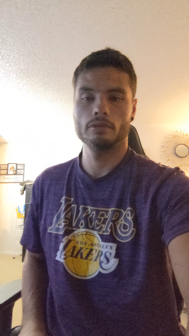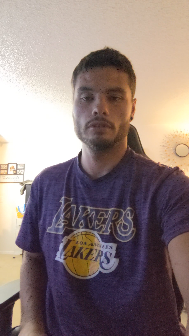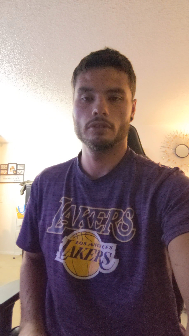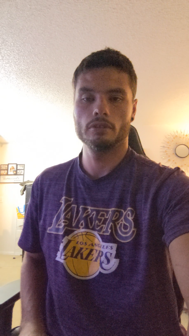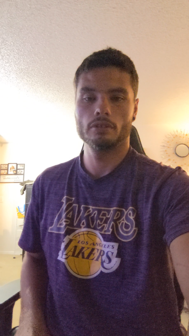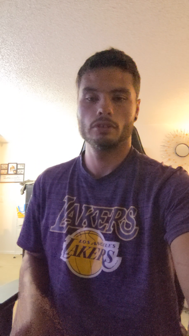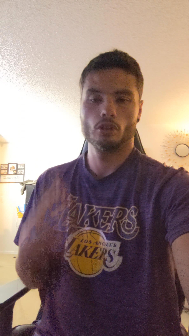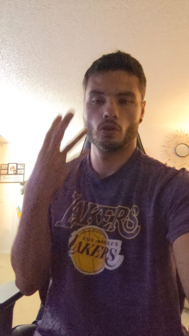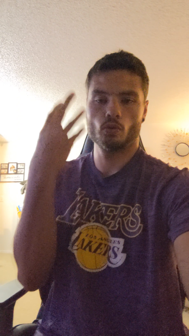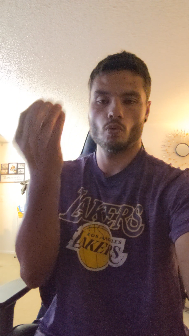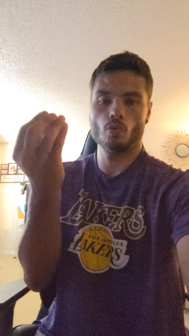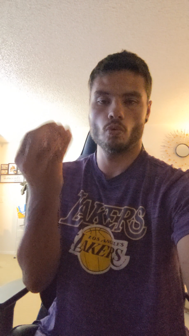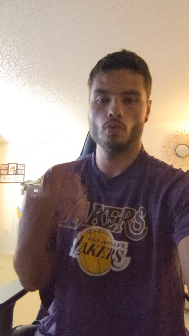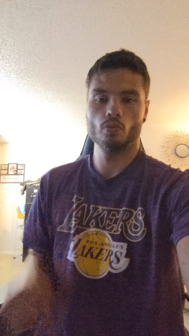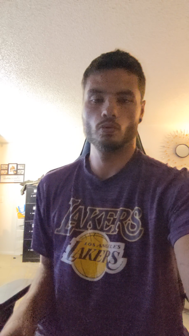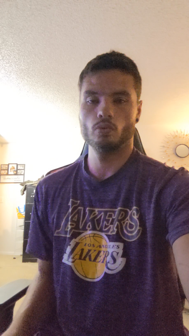going to